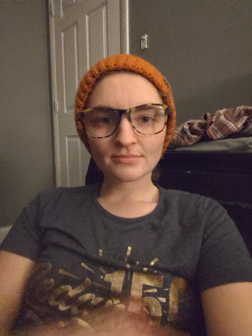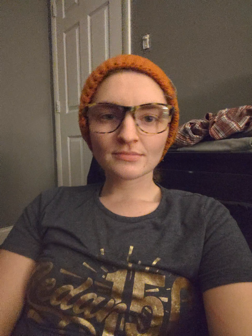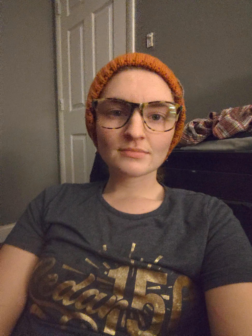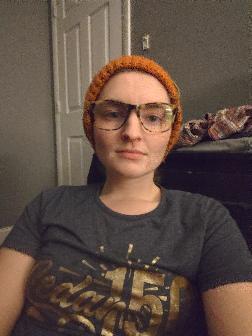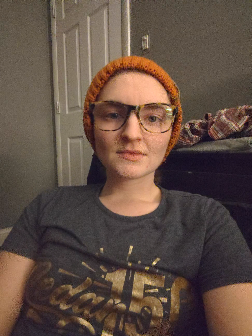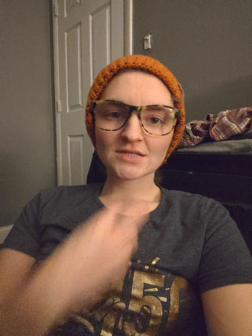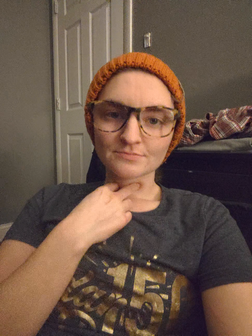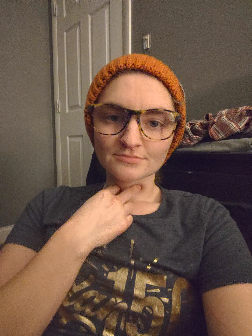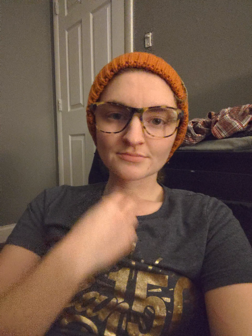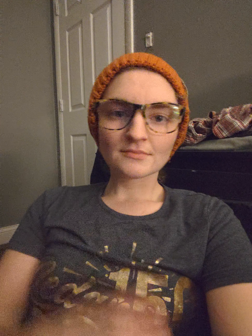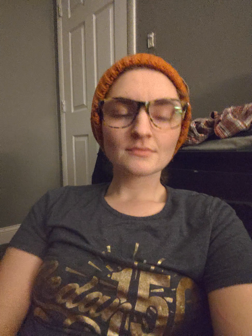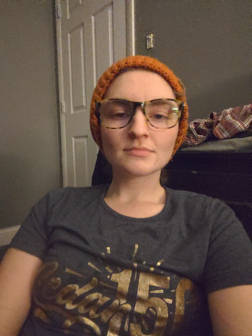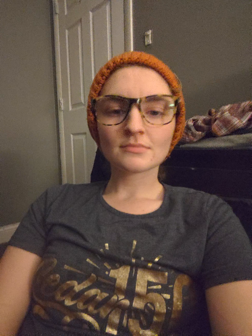stuck